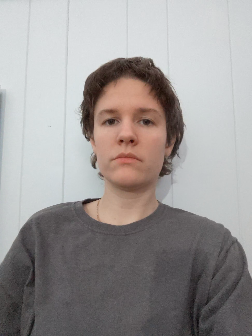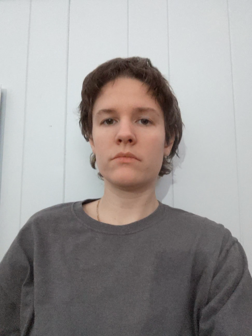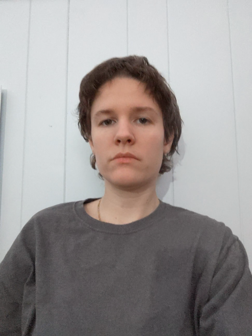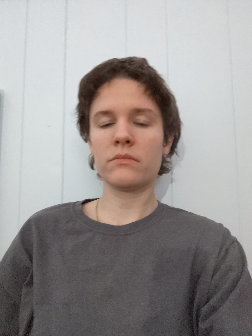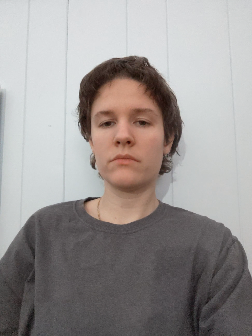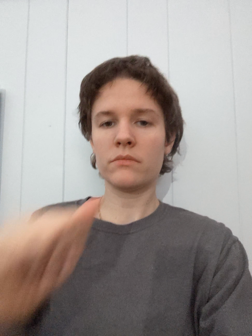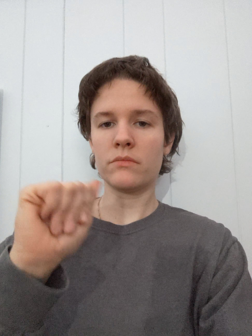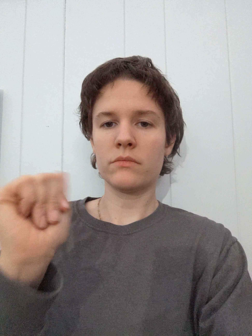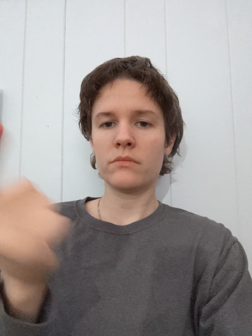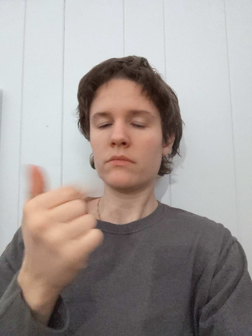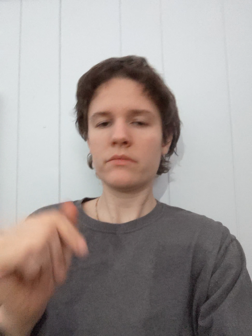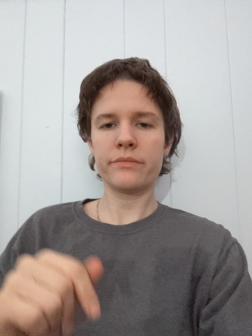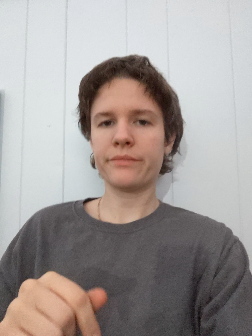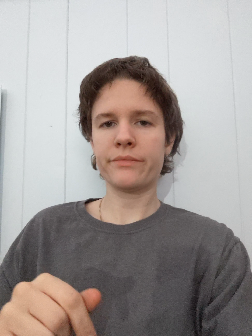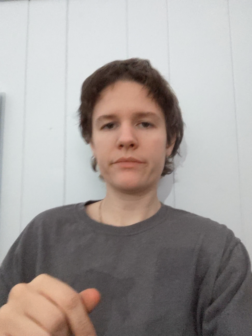all